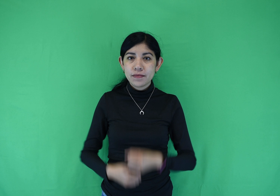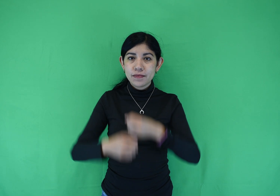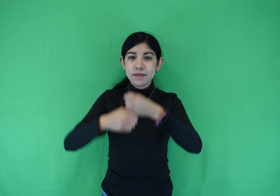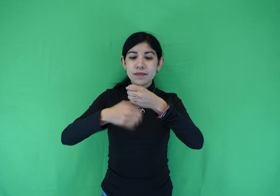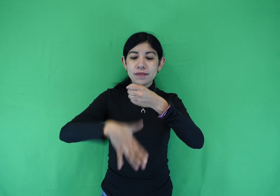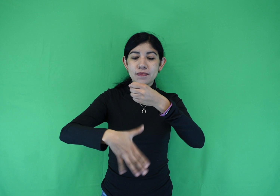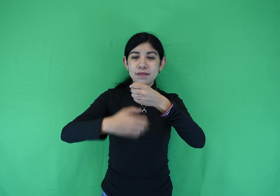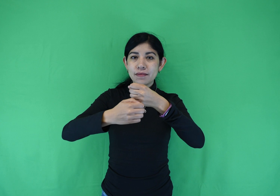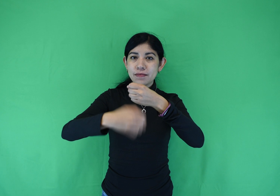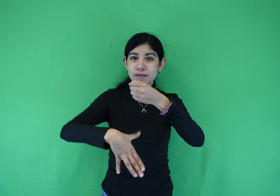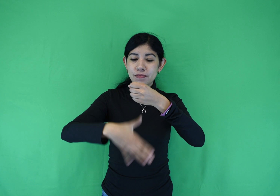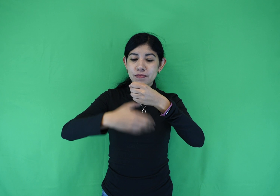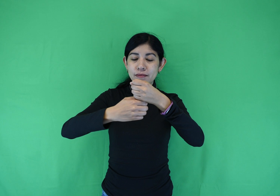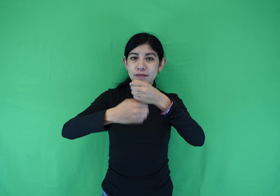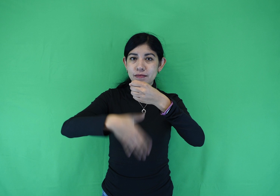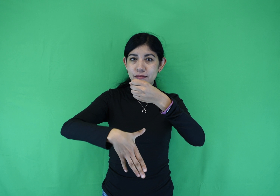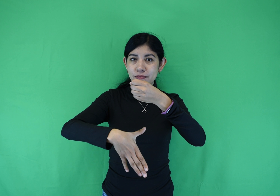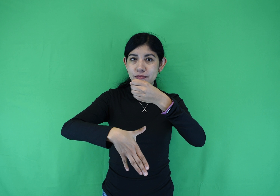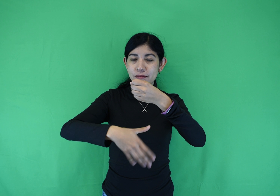diarrea